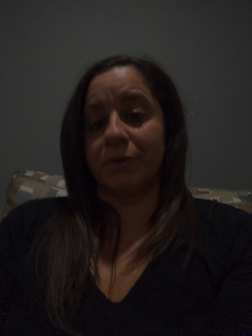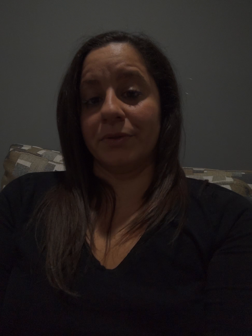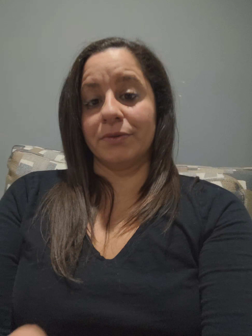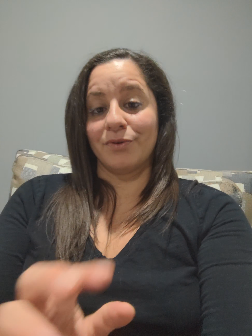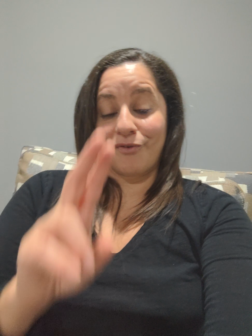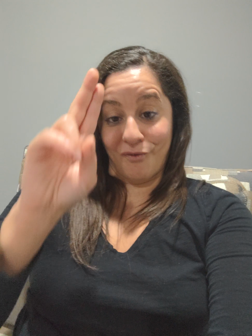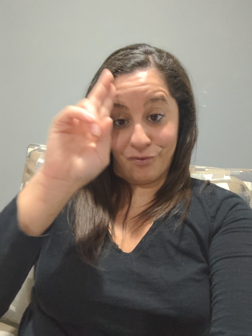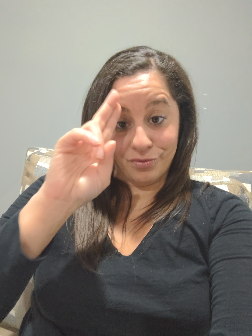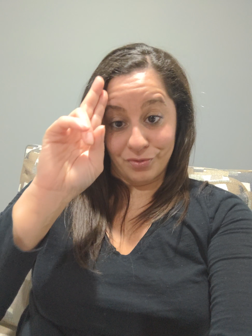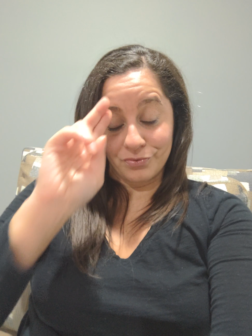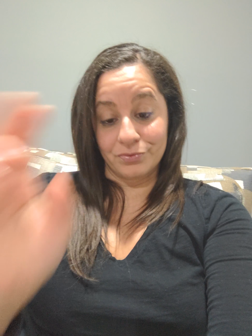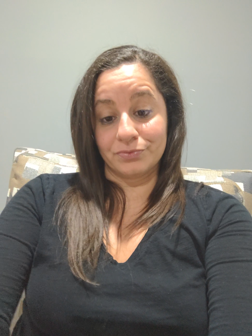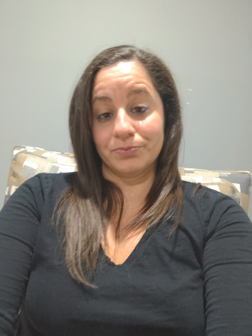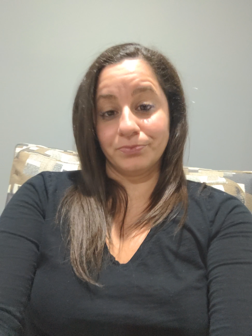uncle